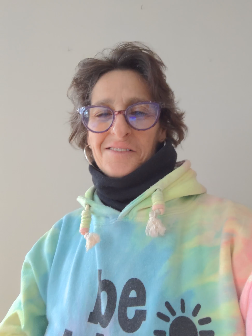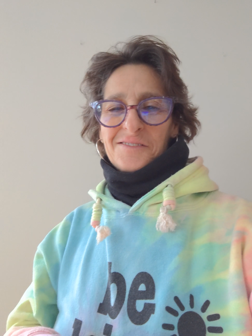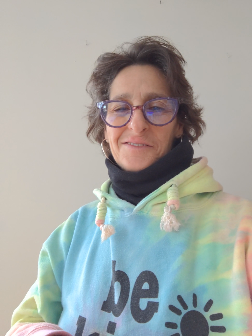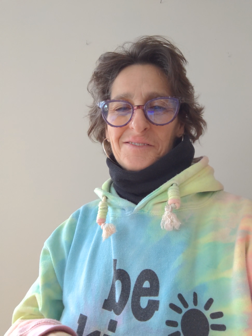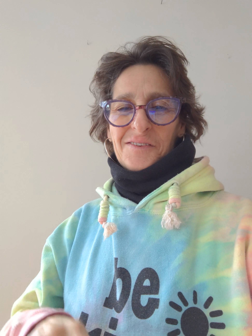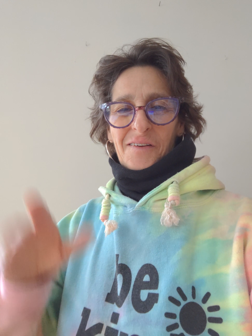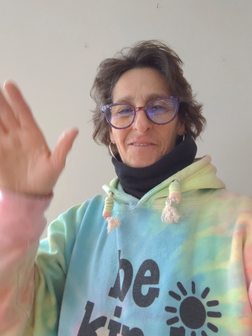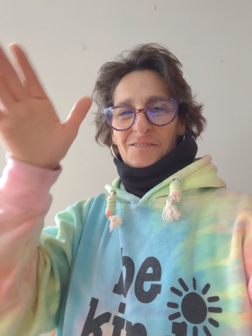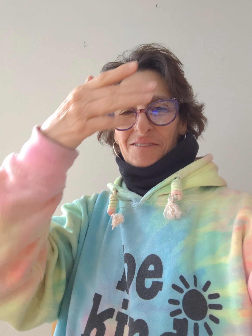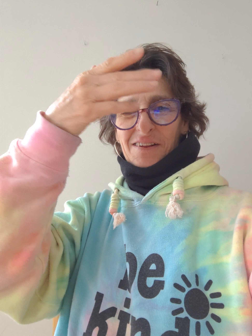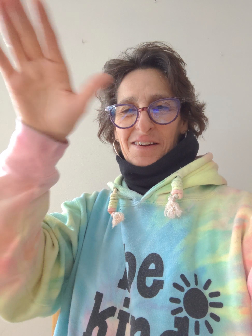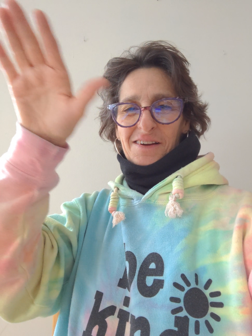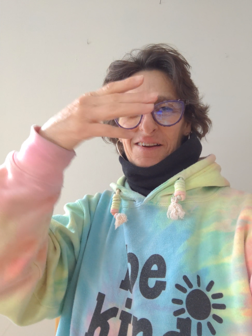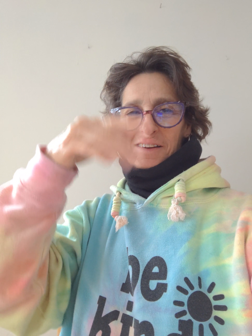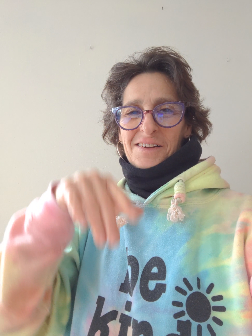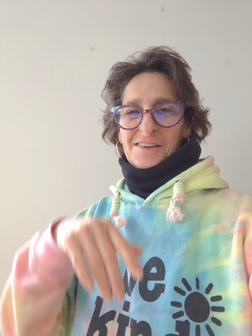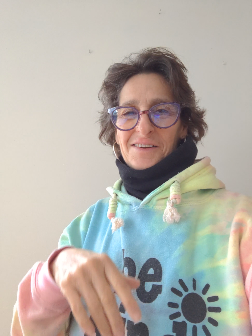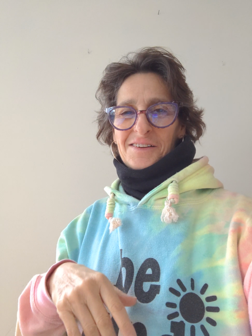flag